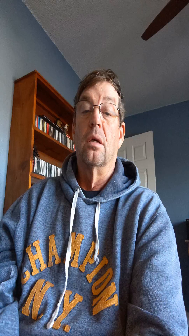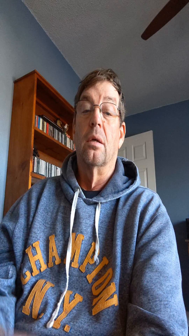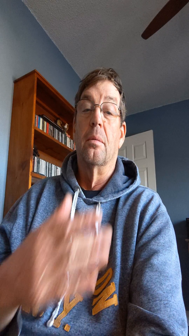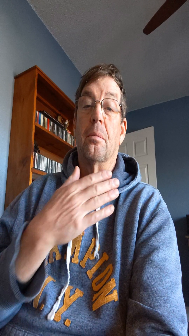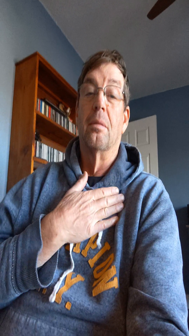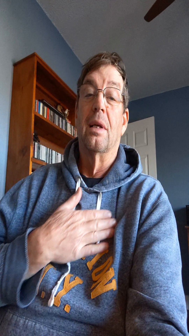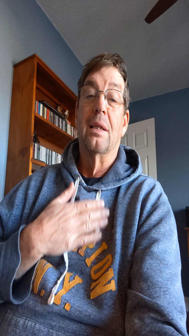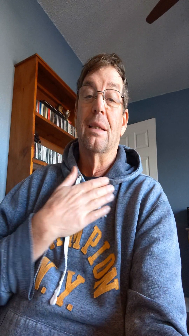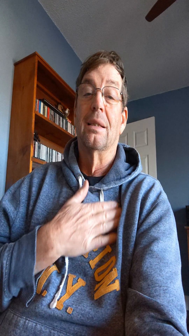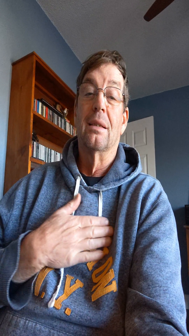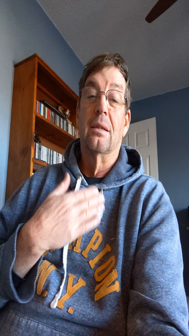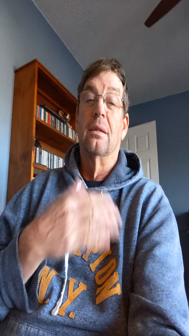please